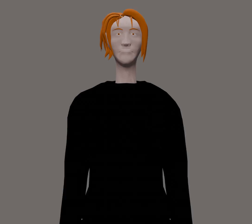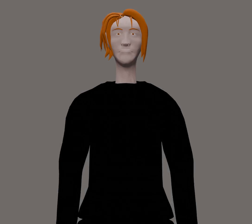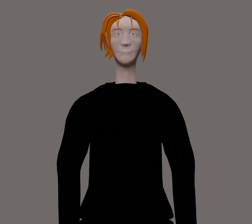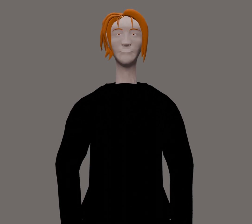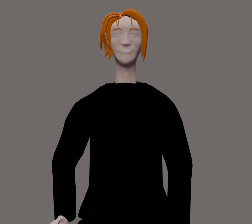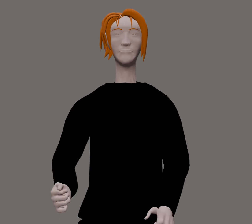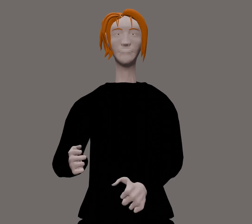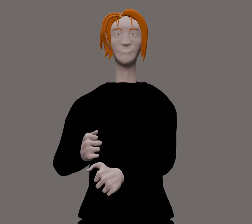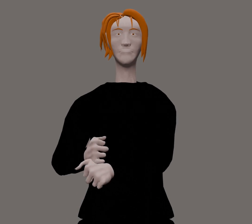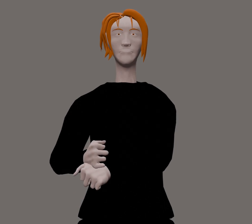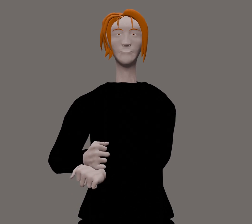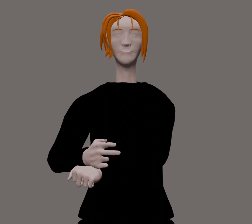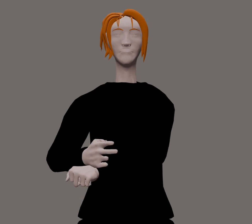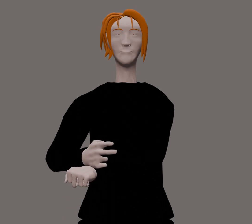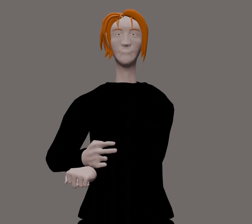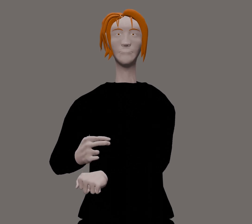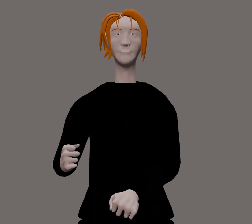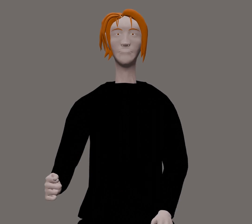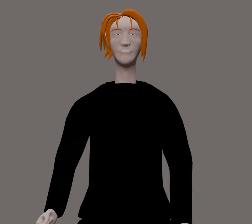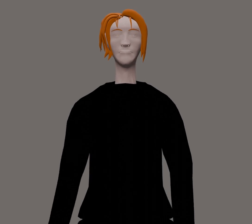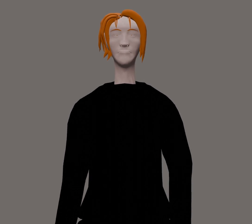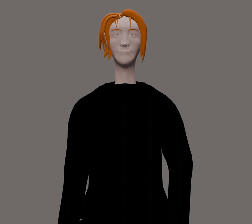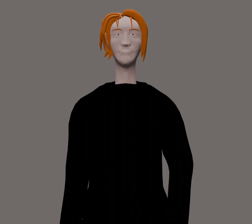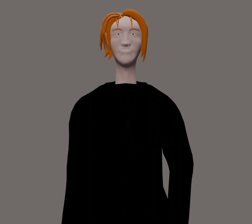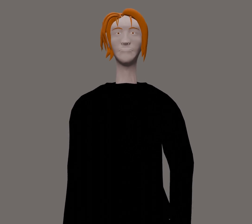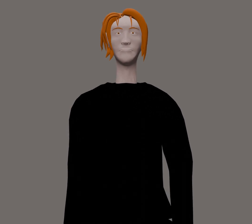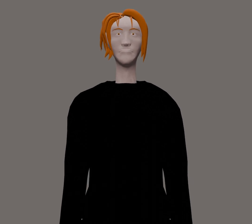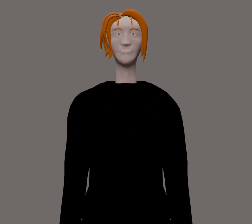Beat (Overcome)